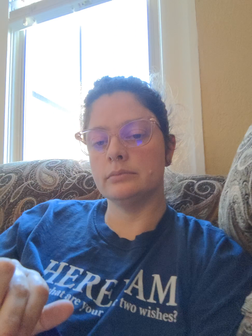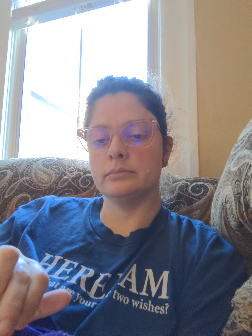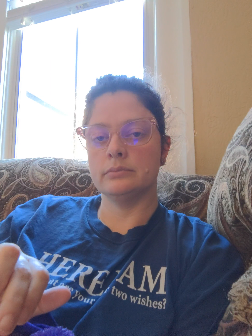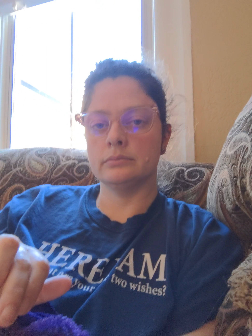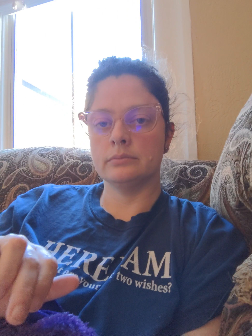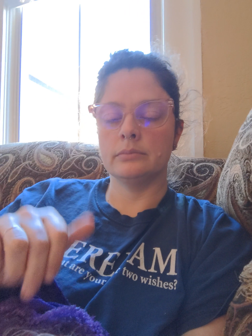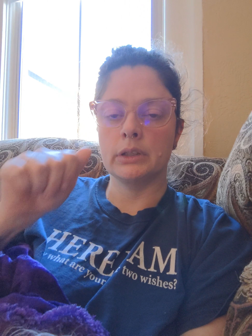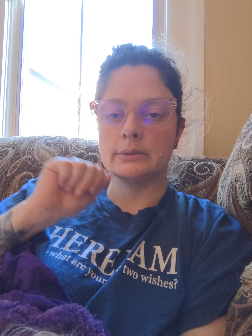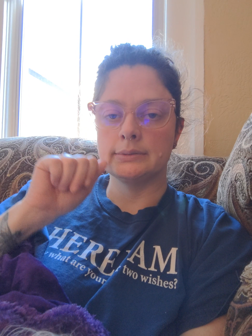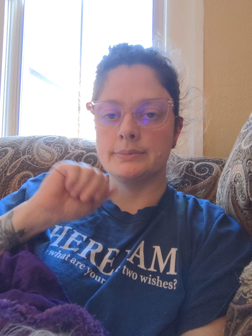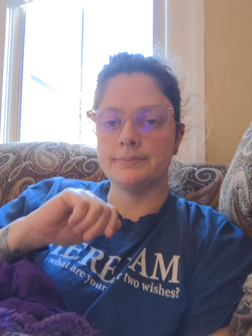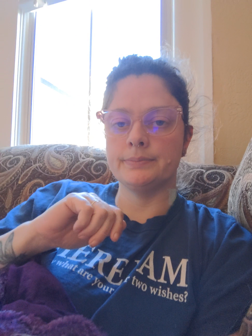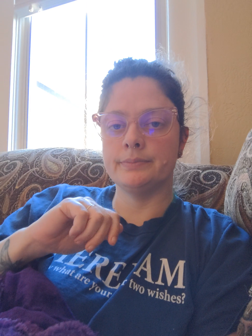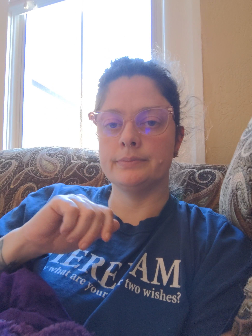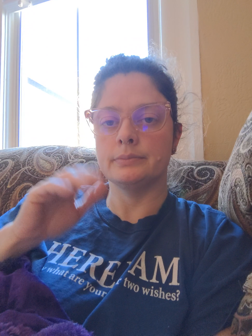aunt